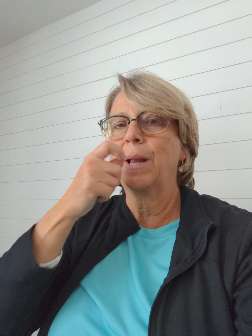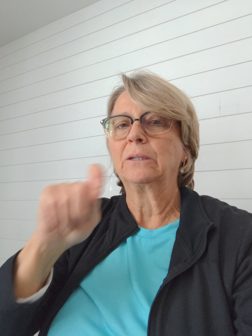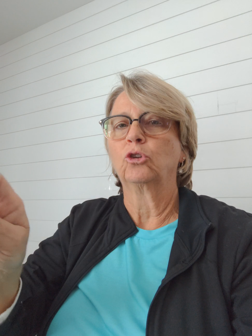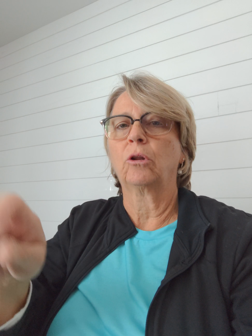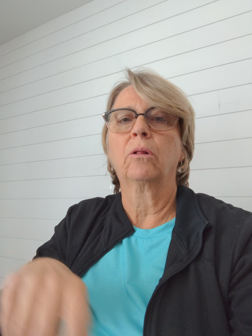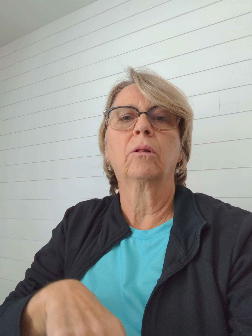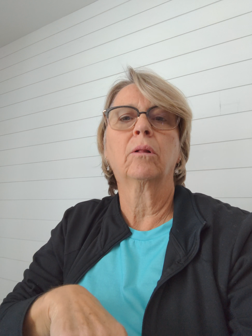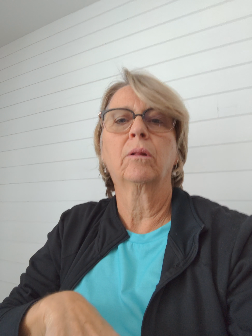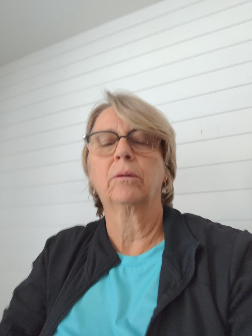pencil